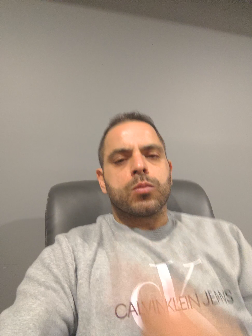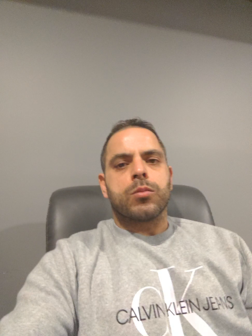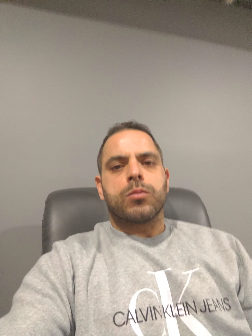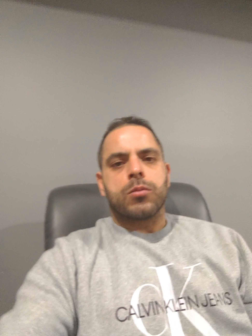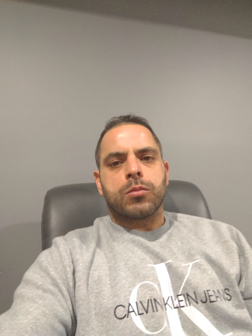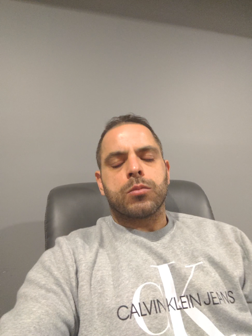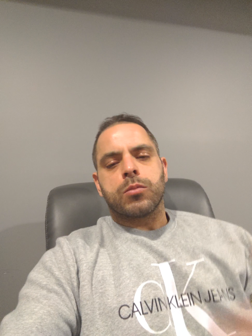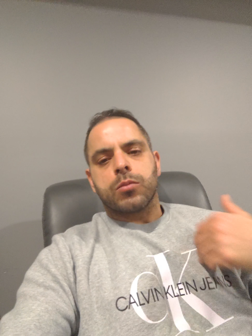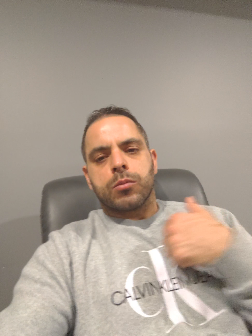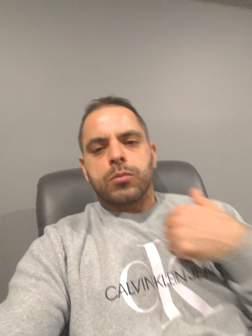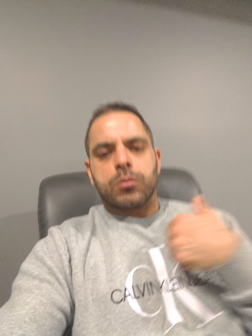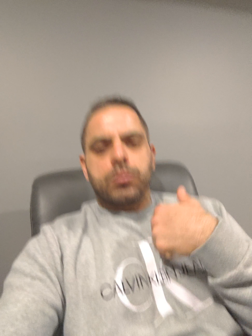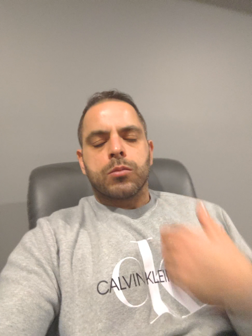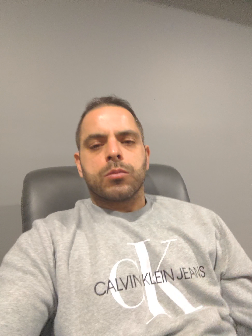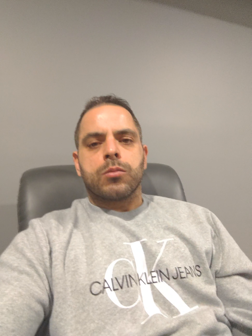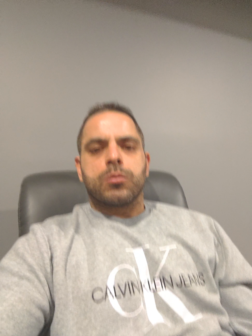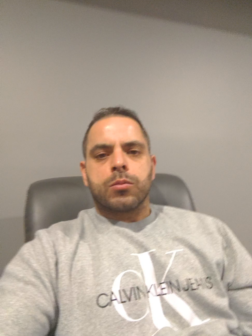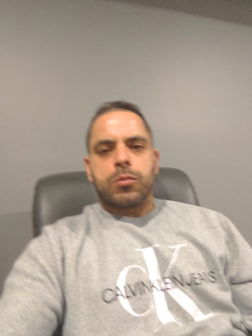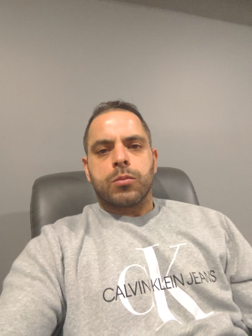animal